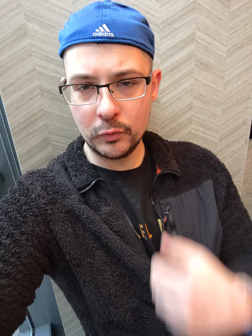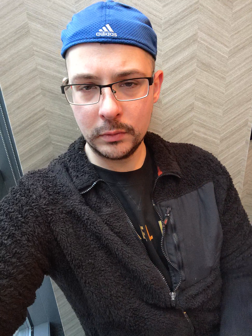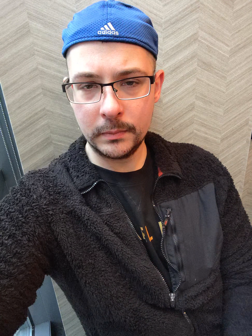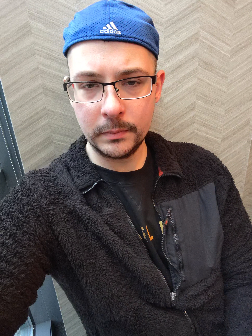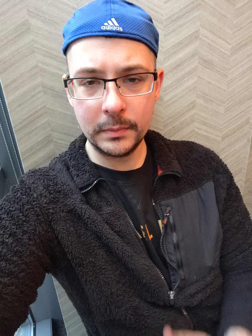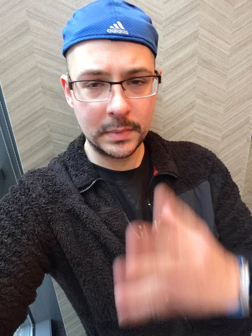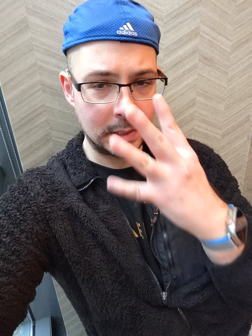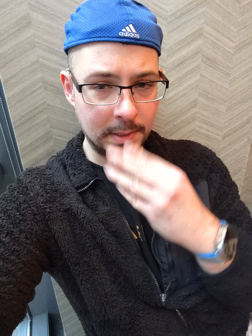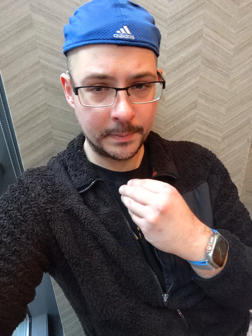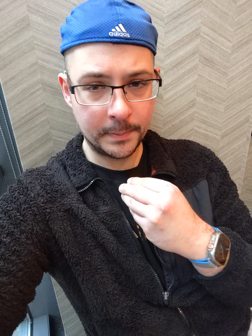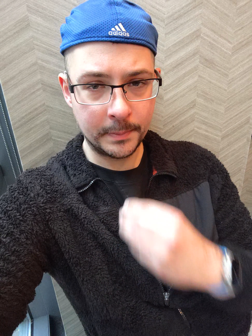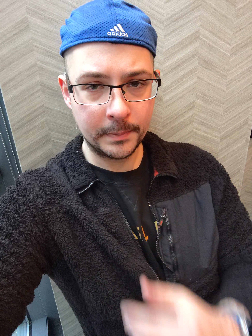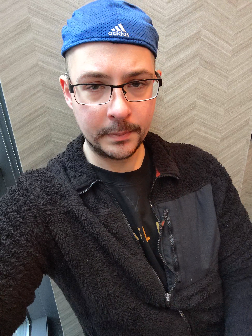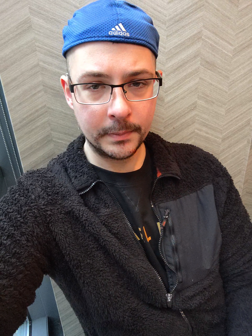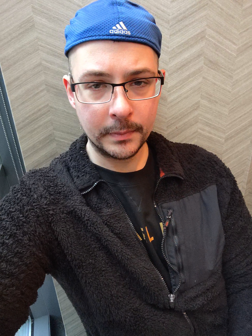sleep